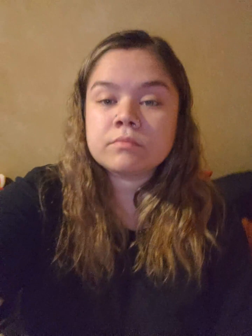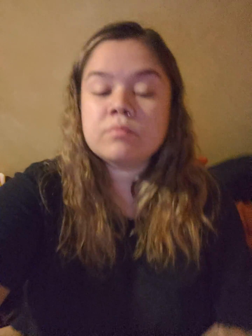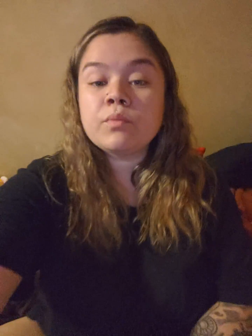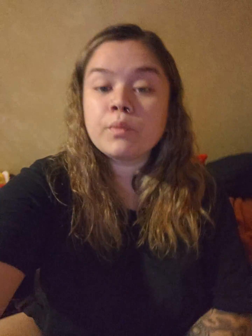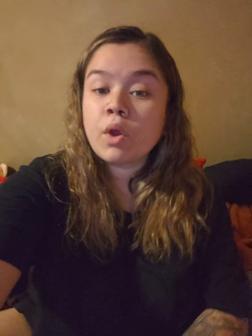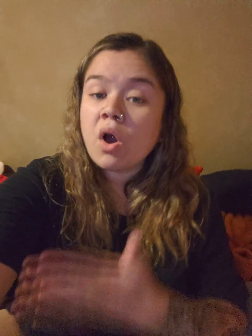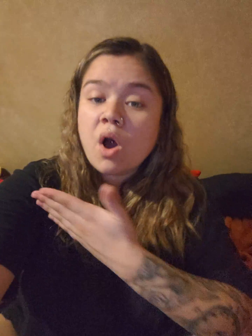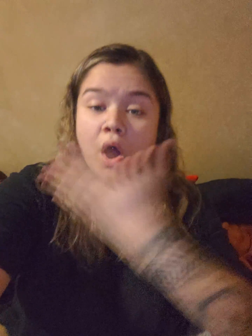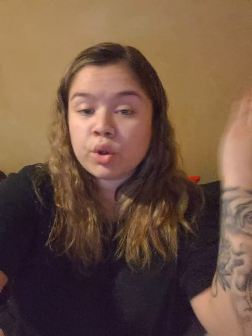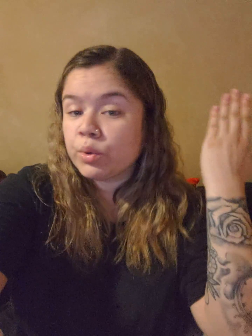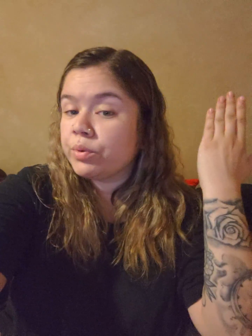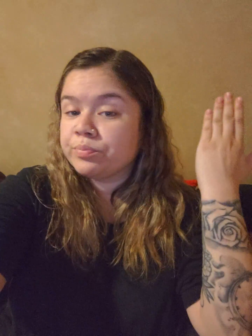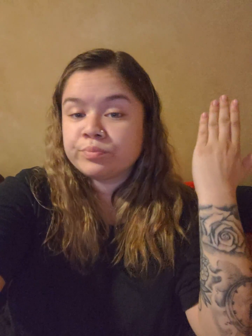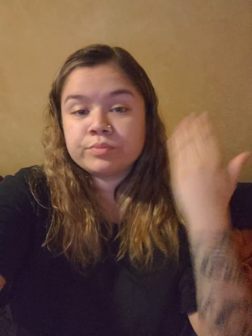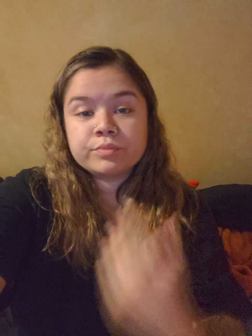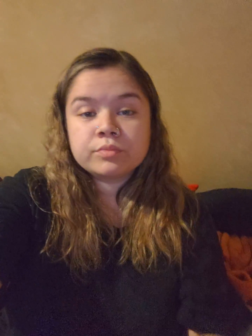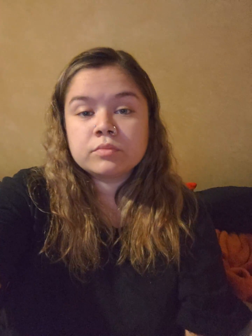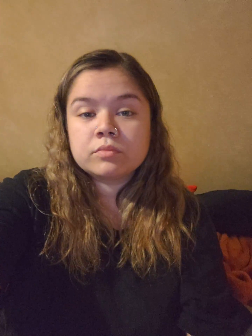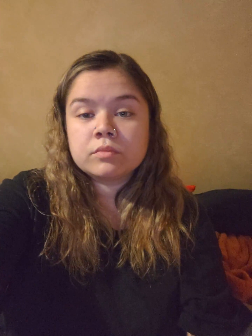all gone